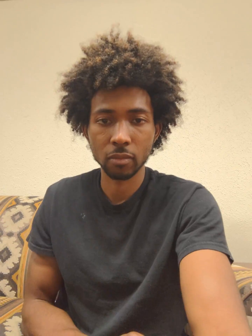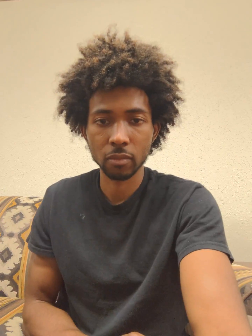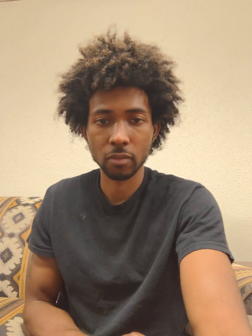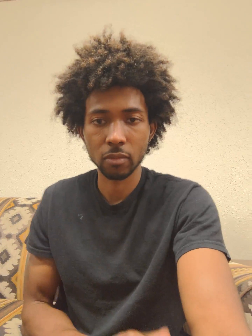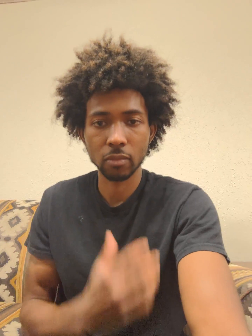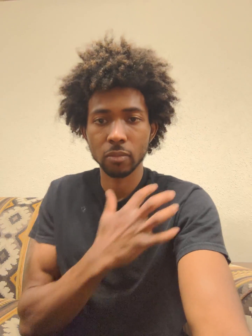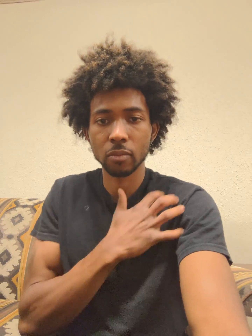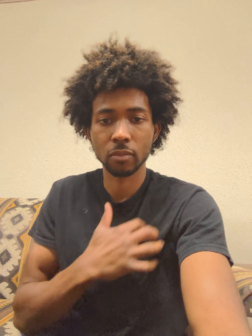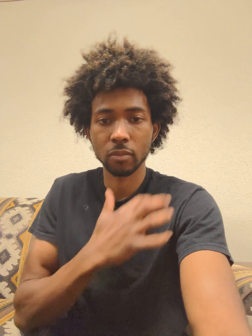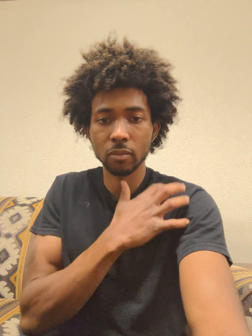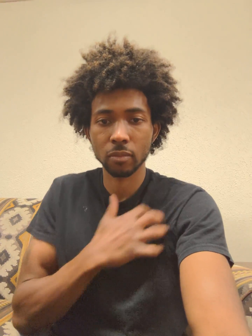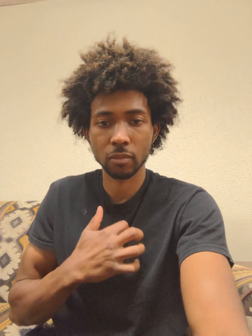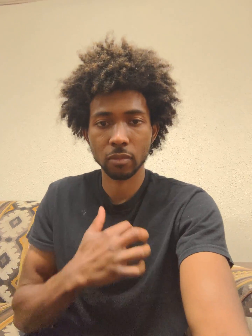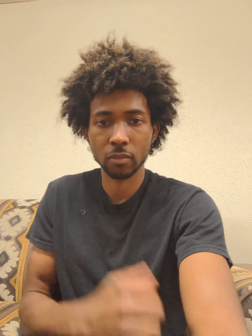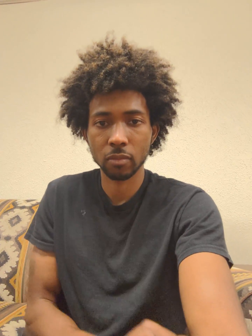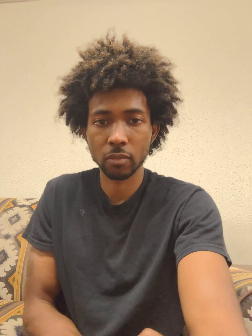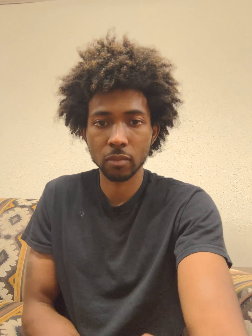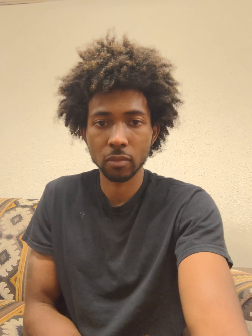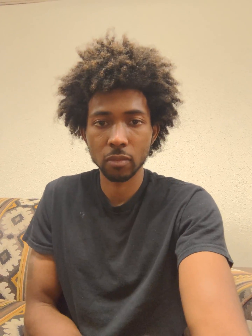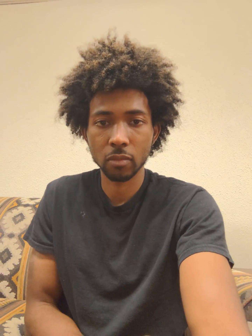bear